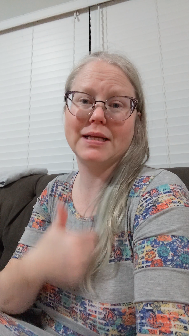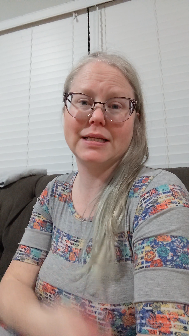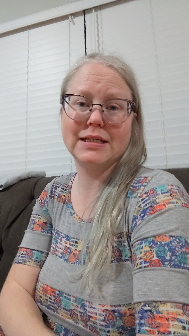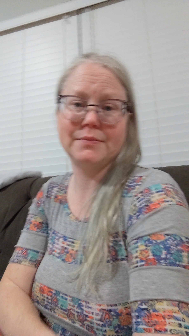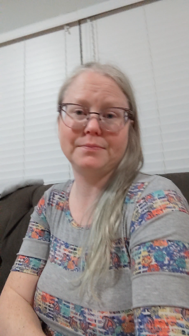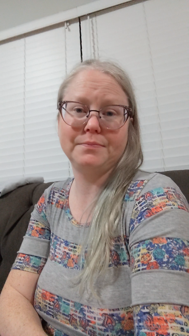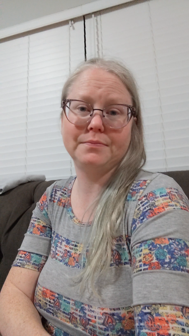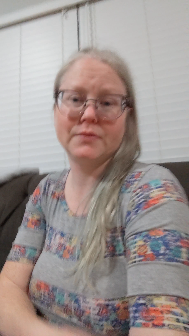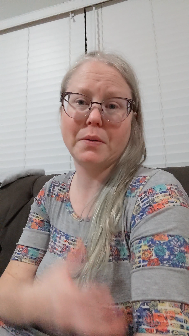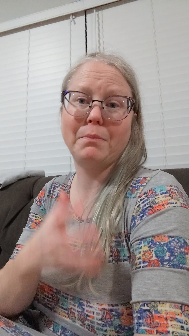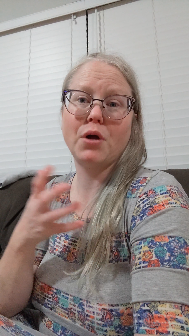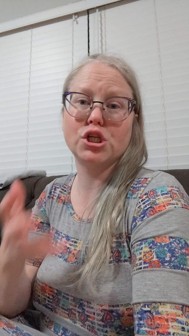much